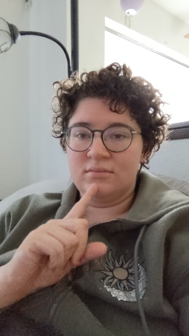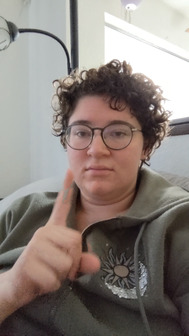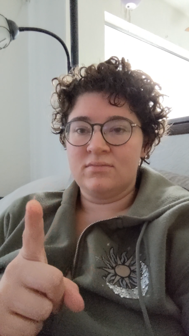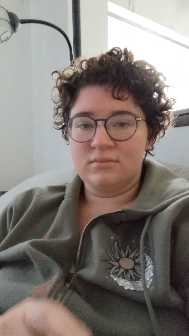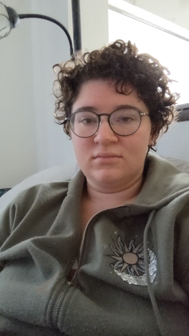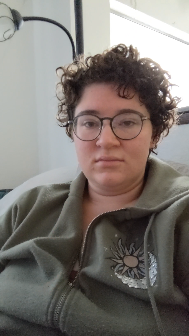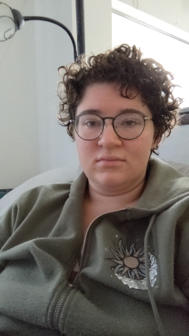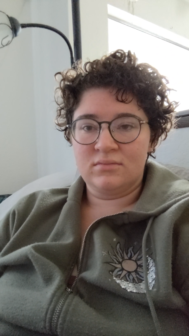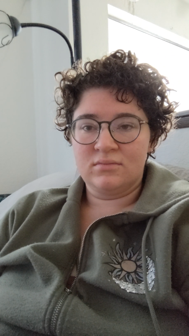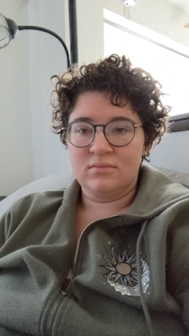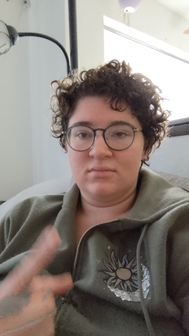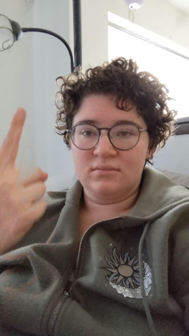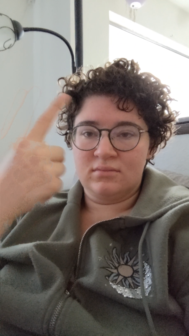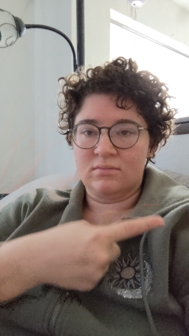day